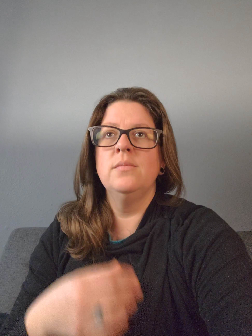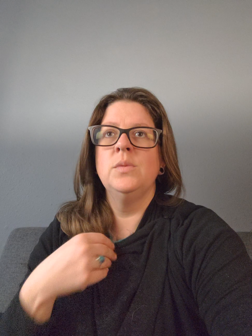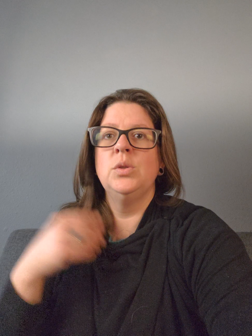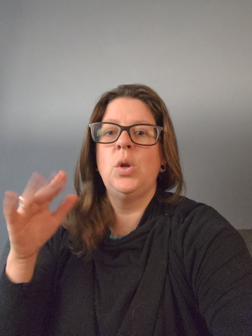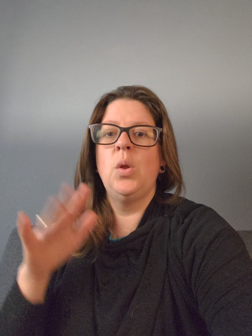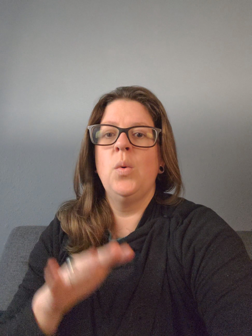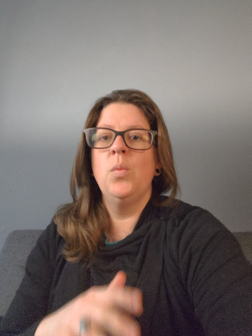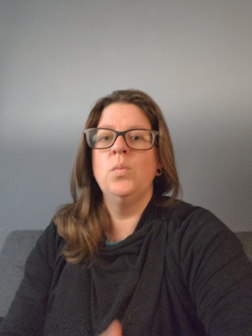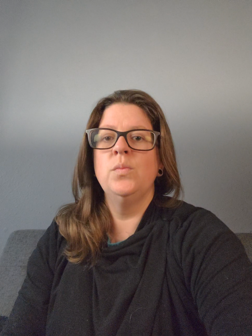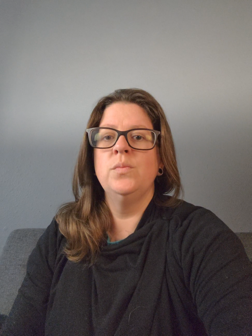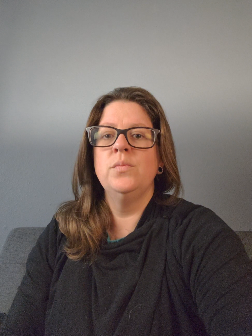snow